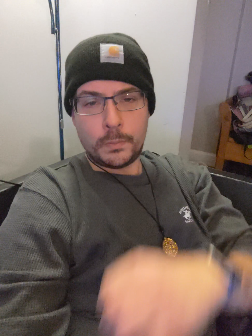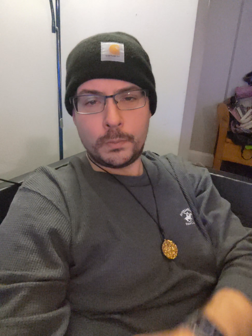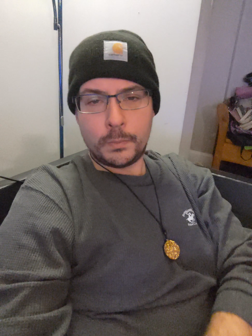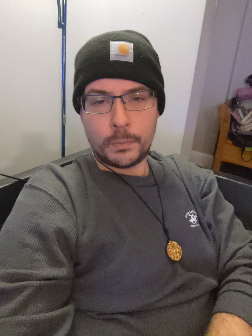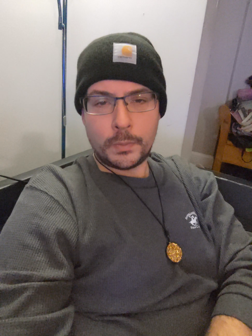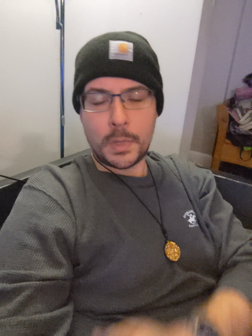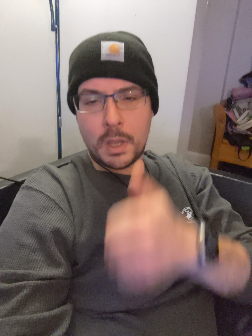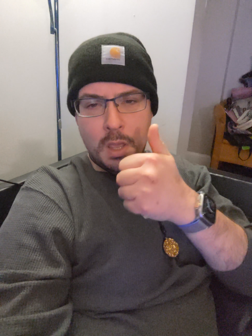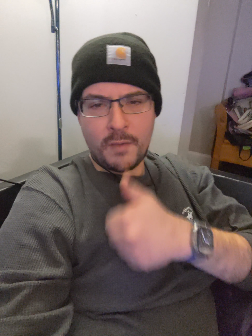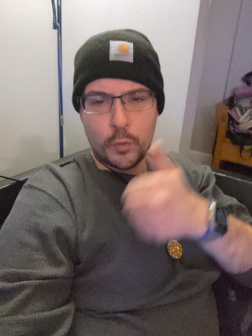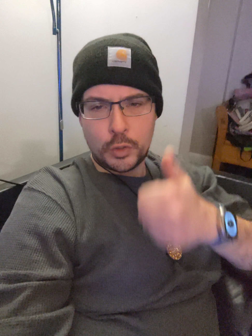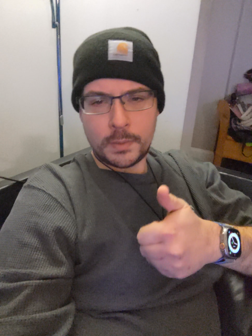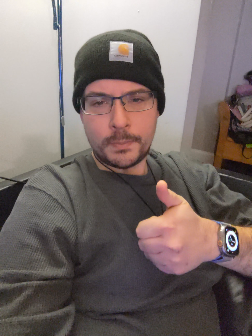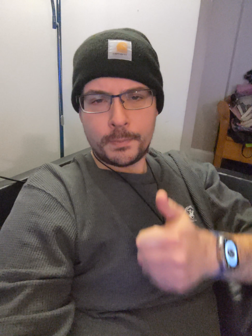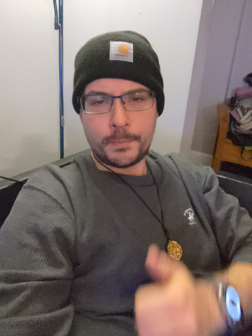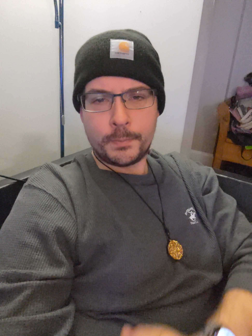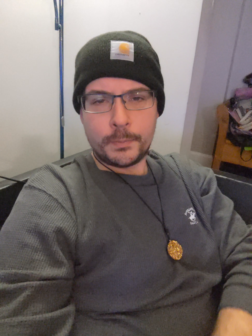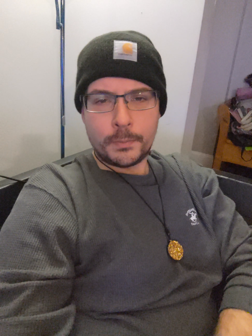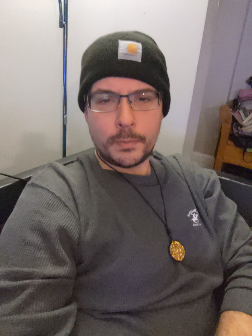every